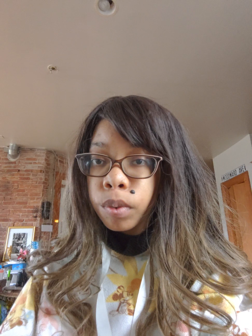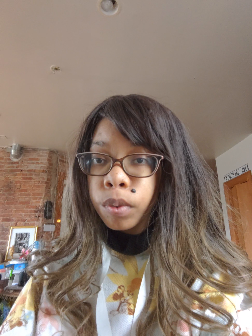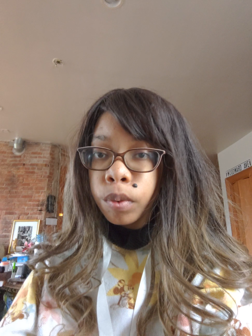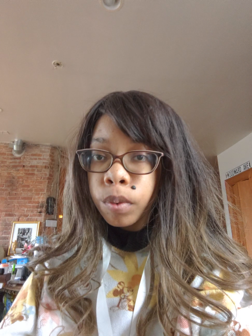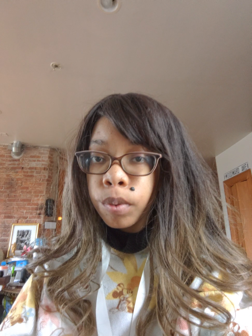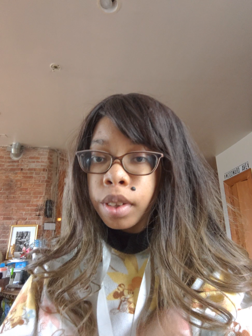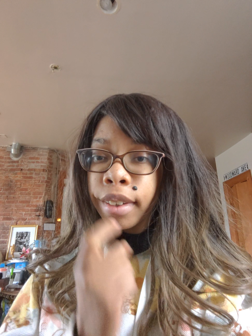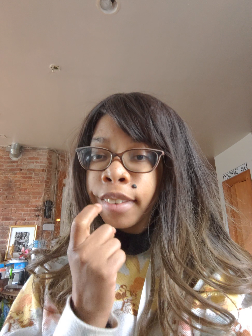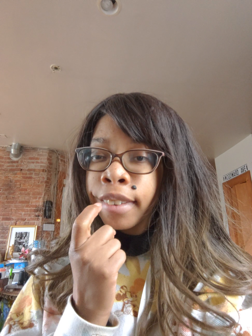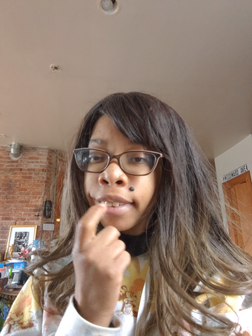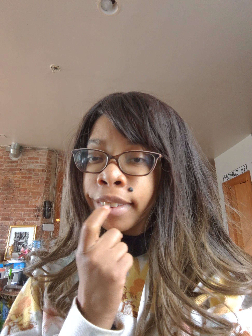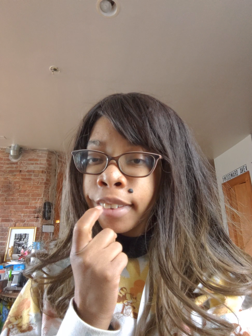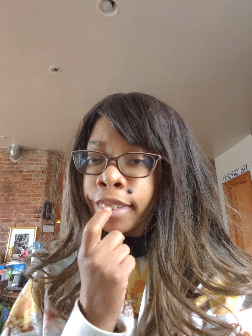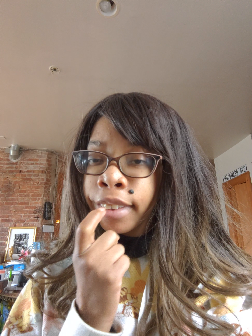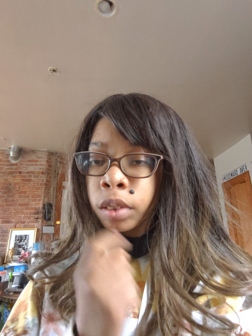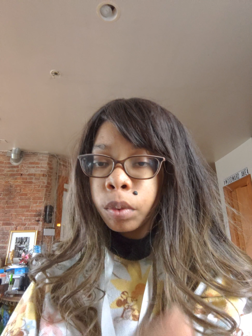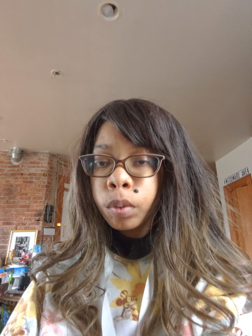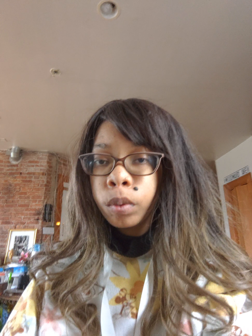tooth